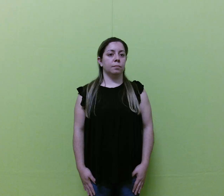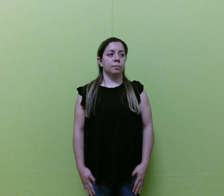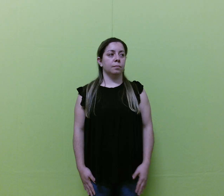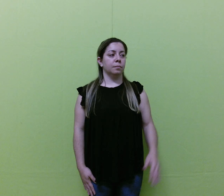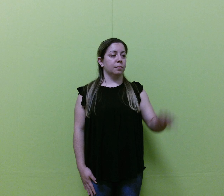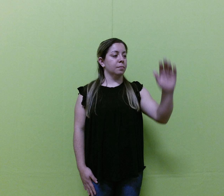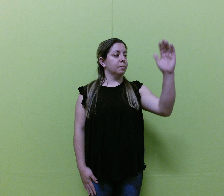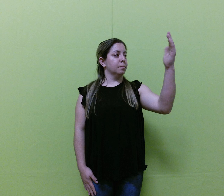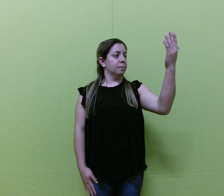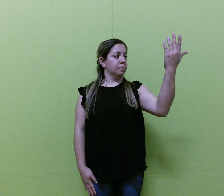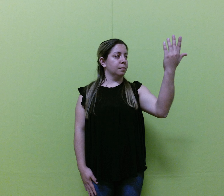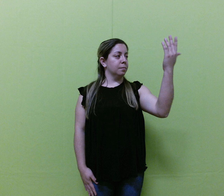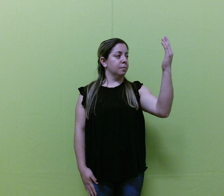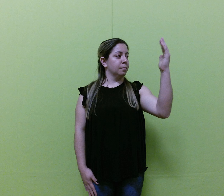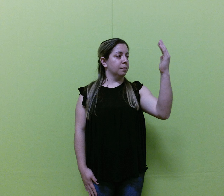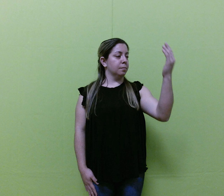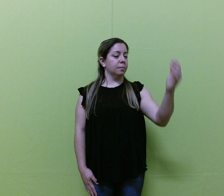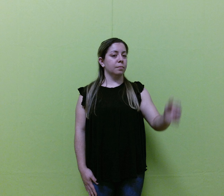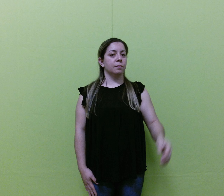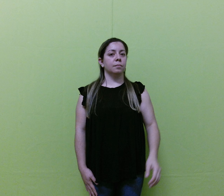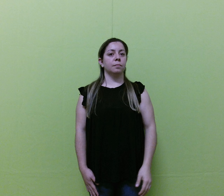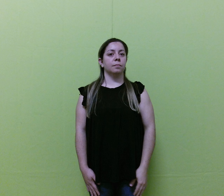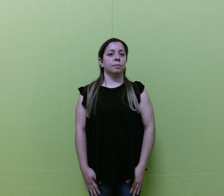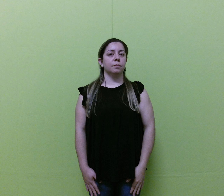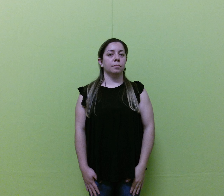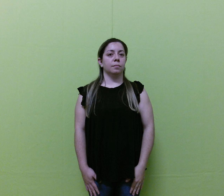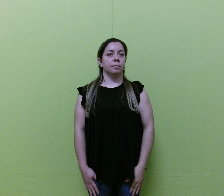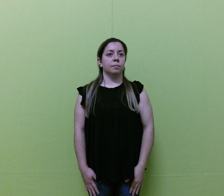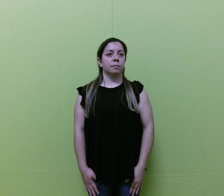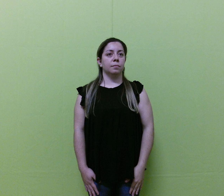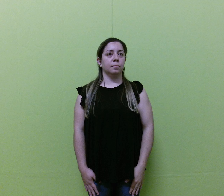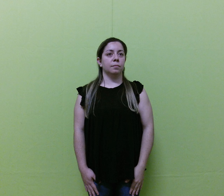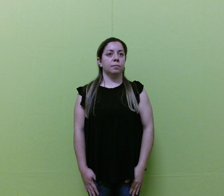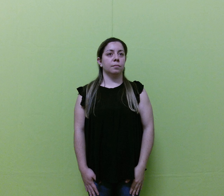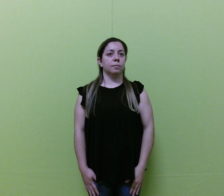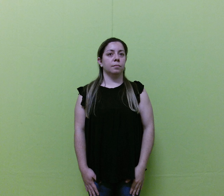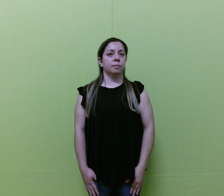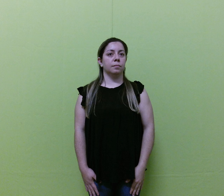espelho